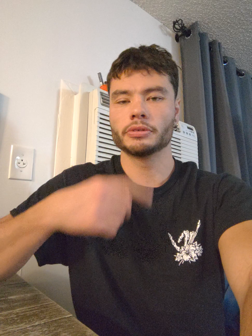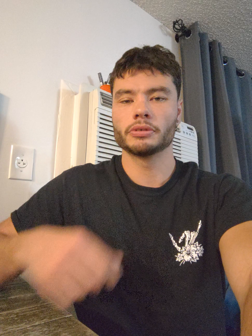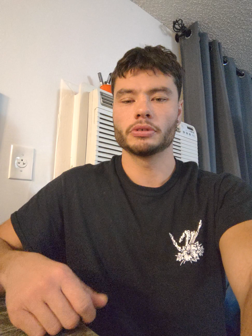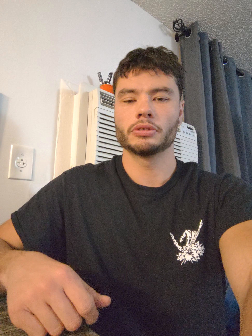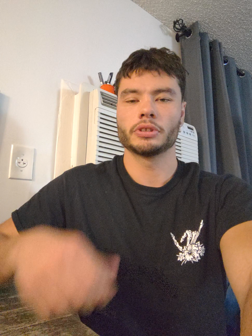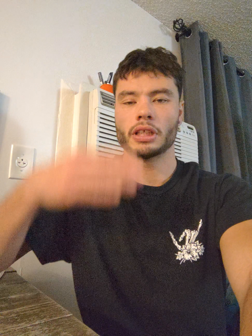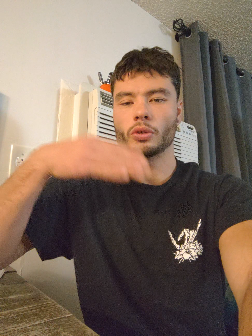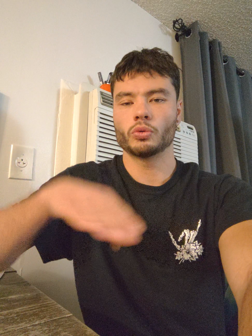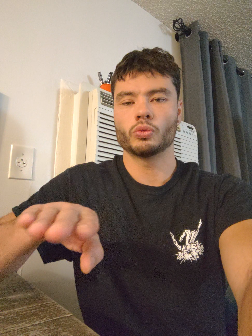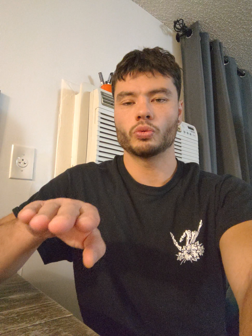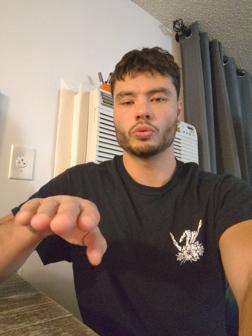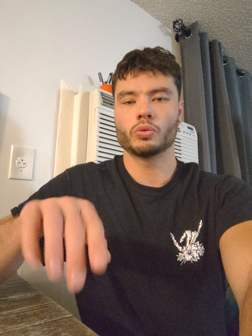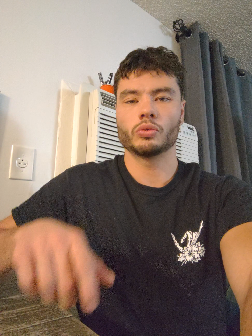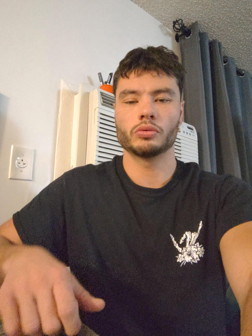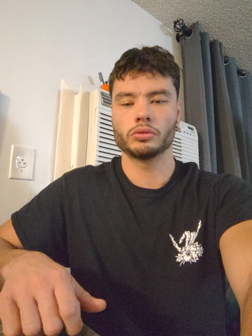into